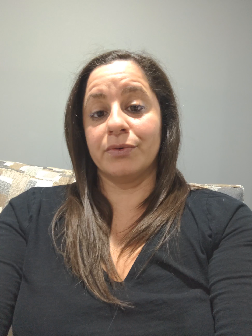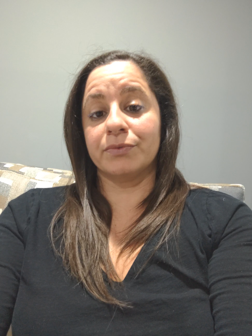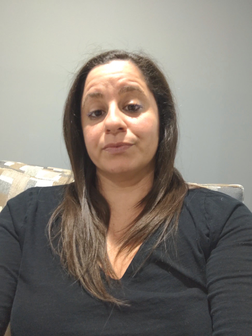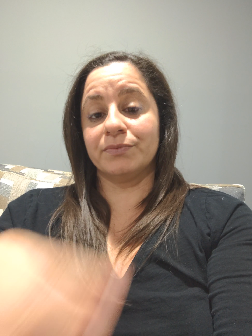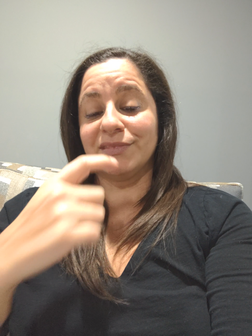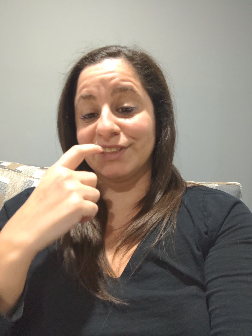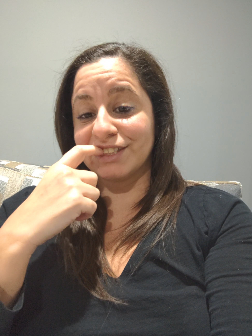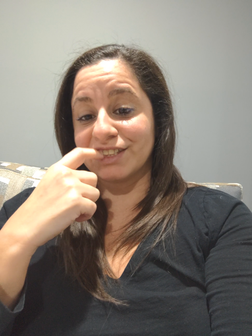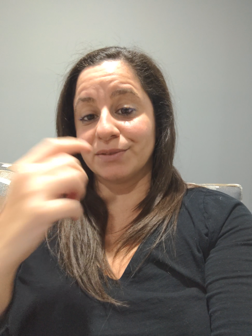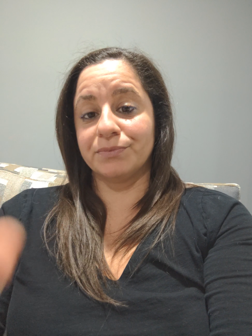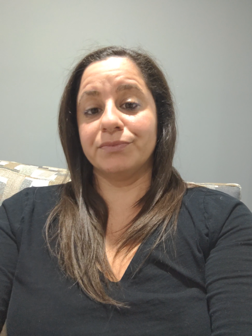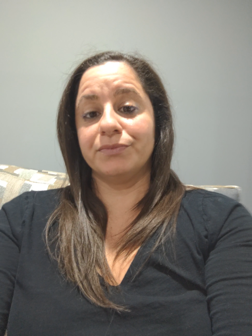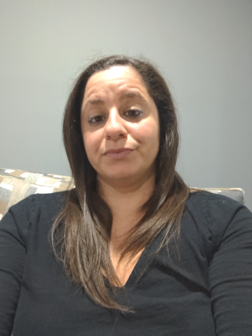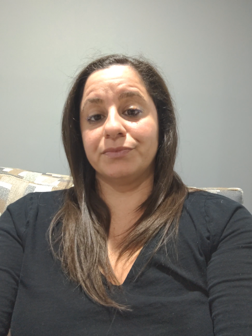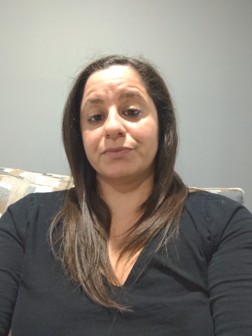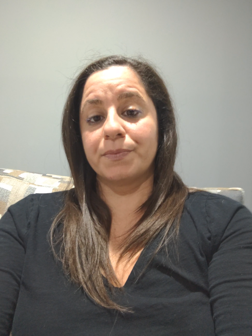tooth